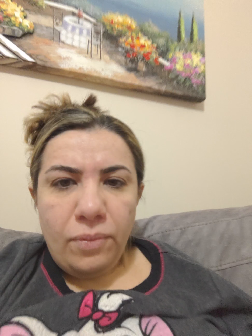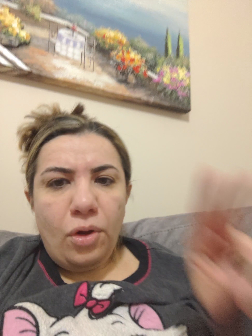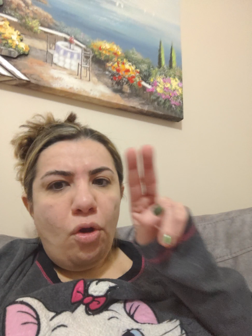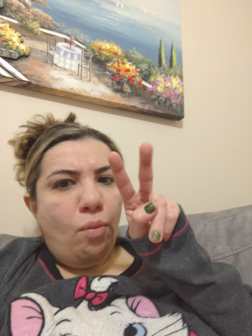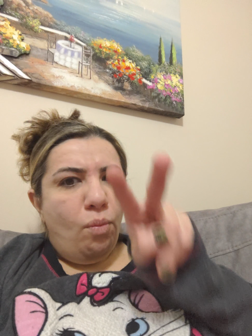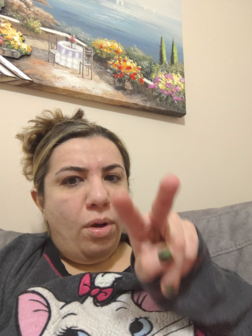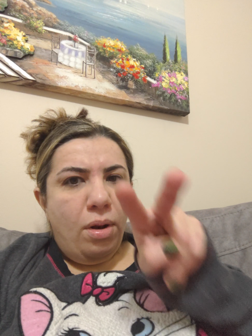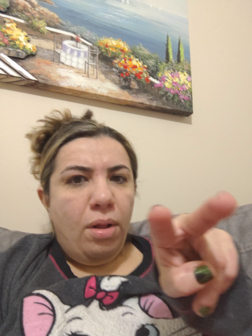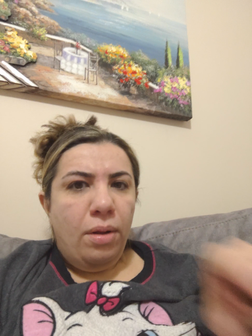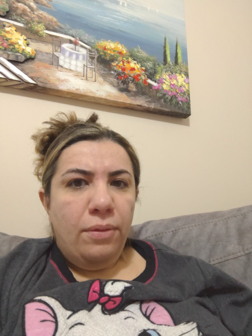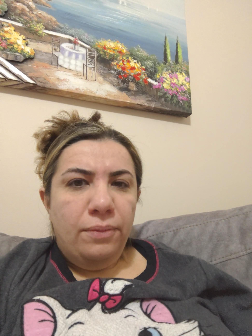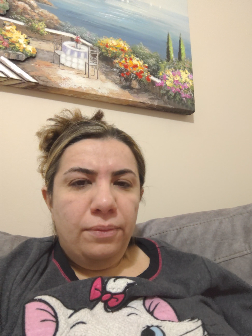look